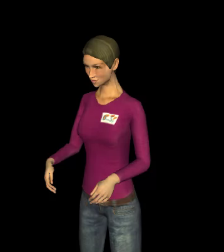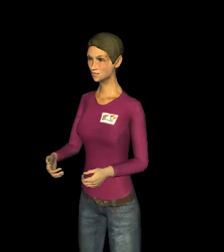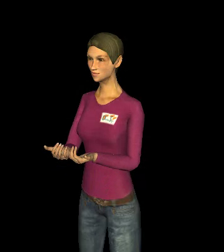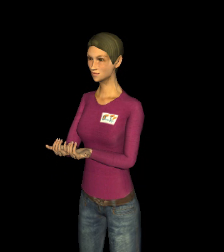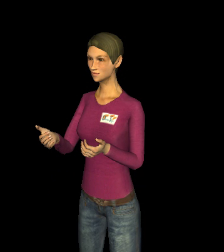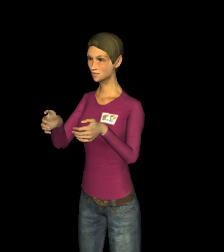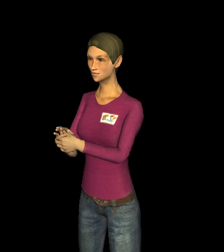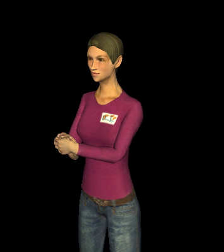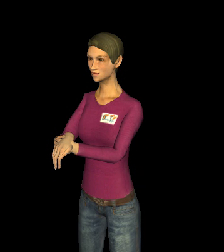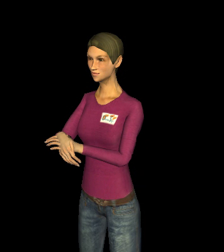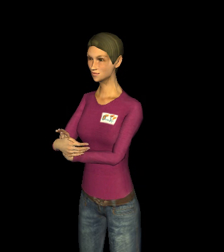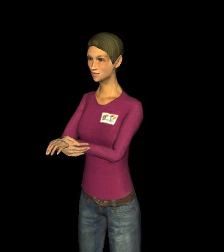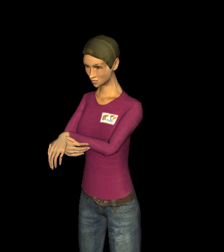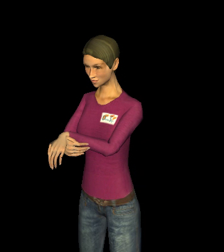مغسلة